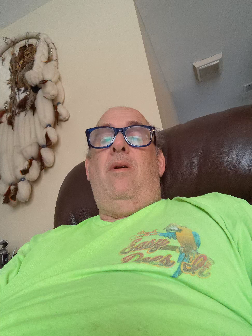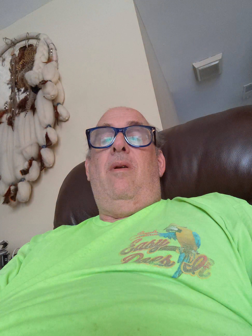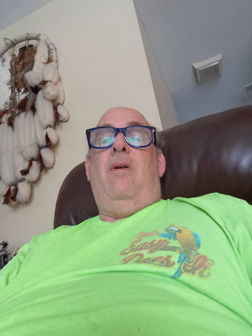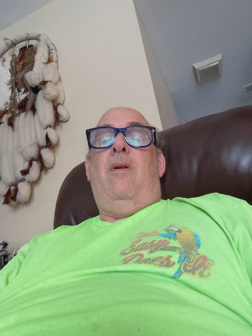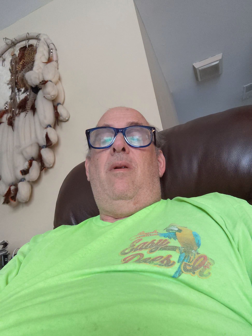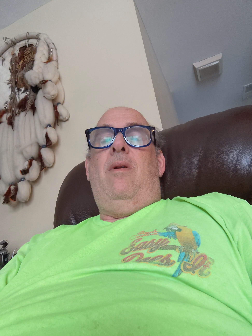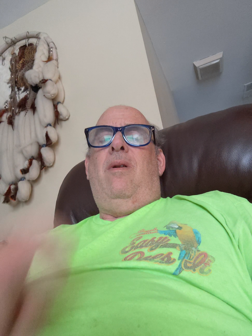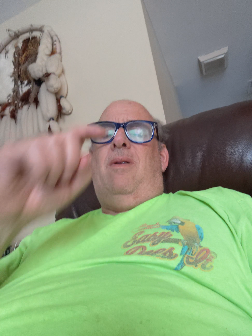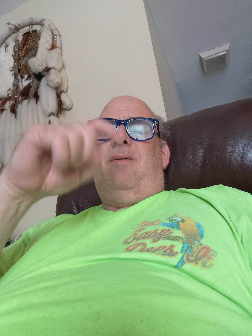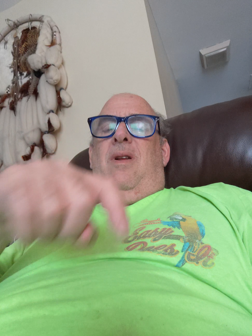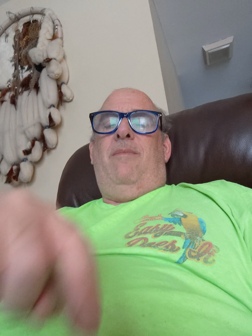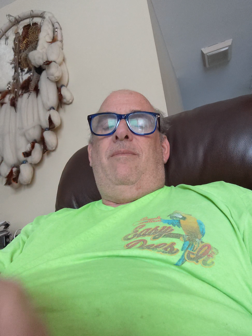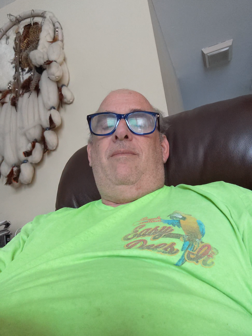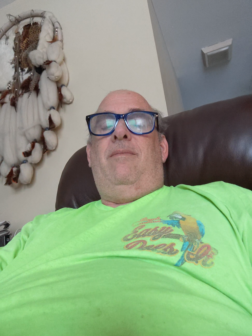time